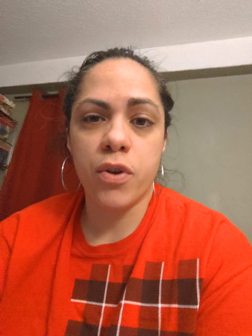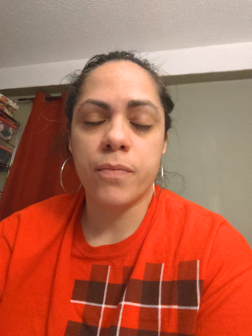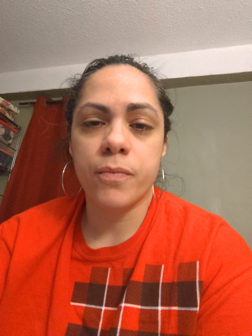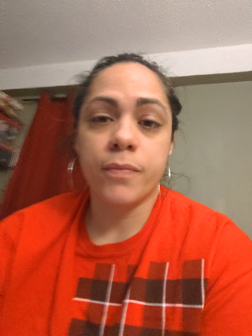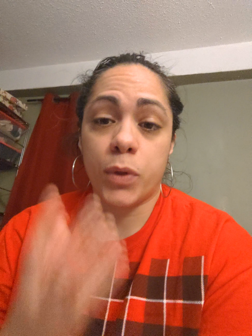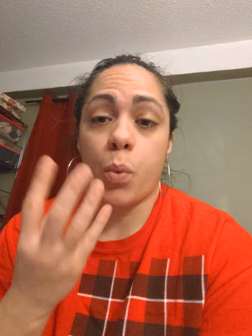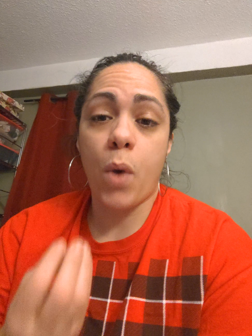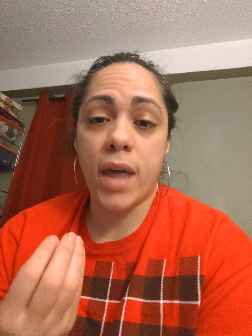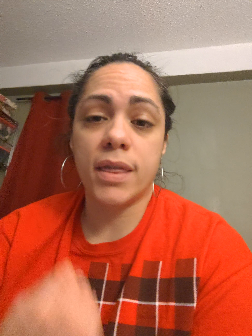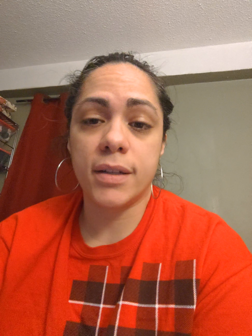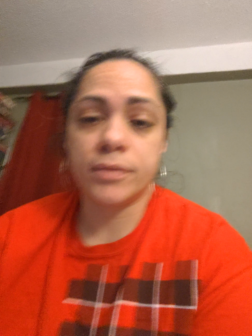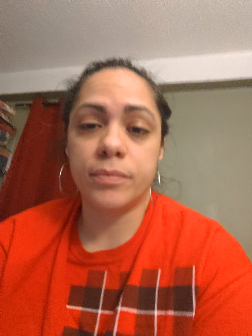wet